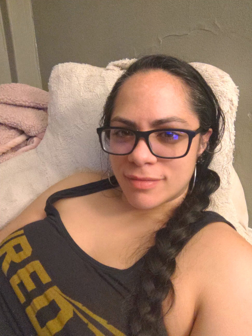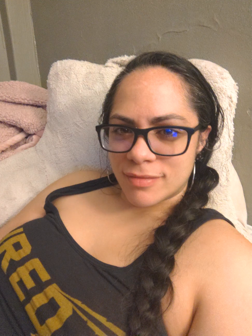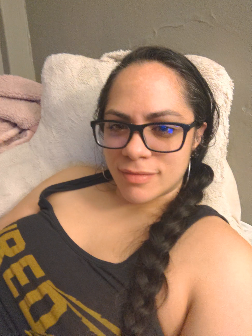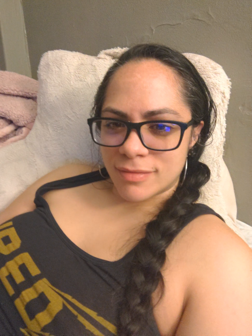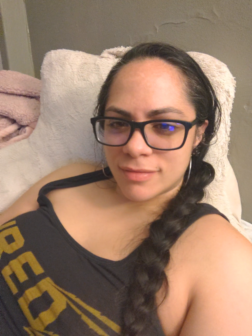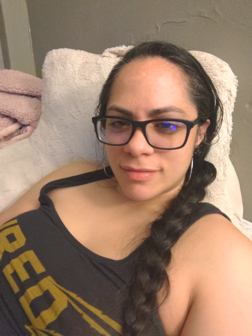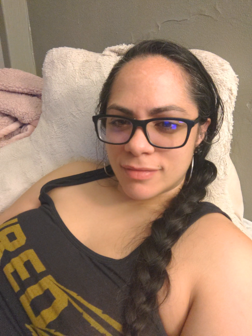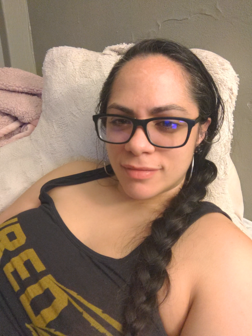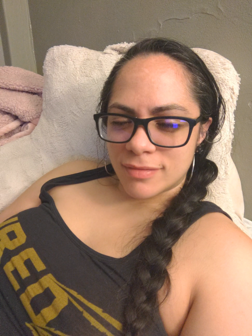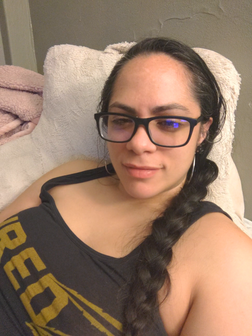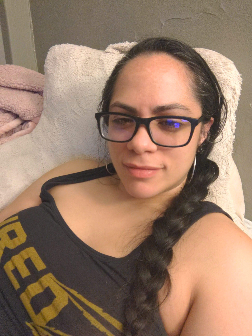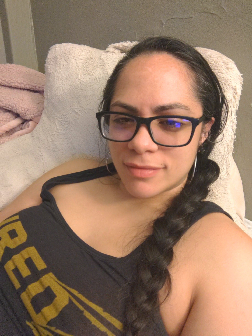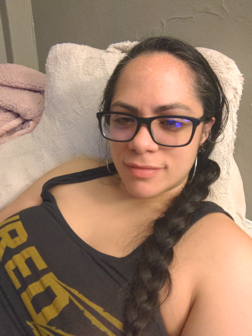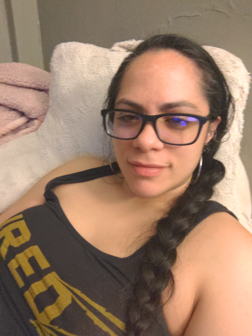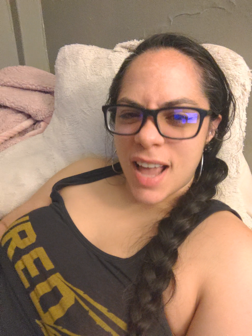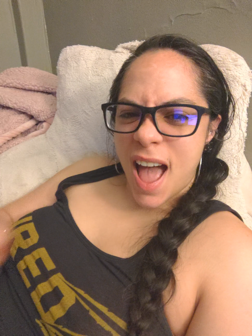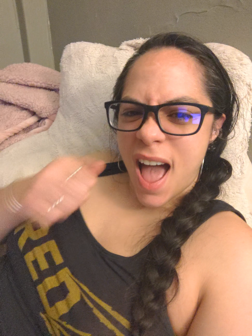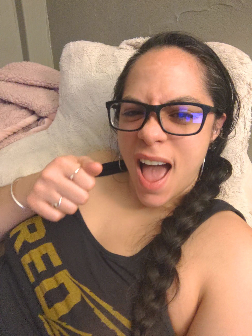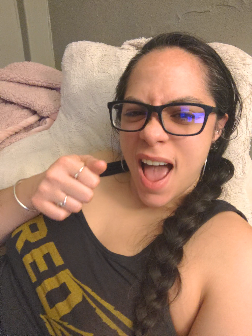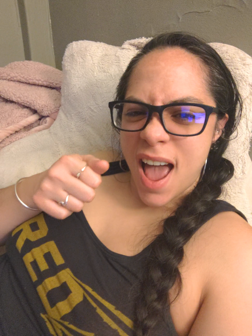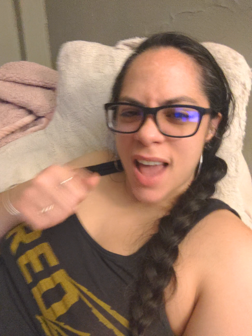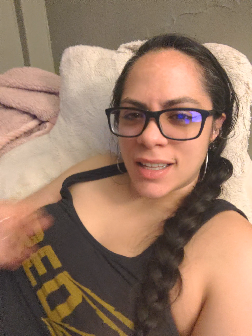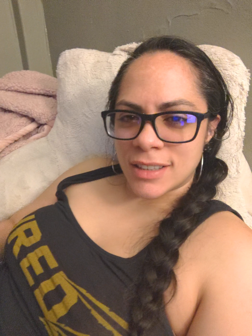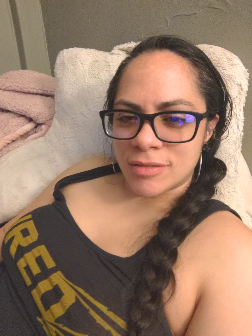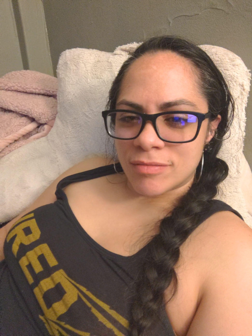hide